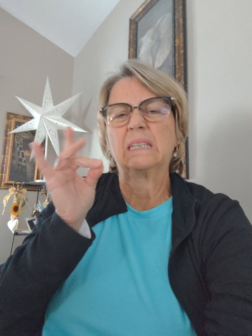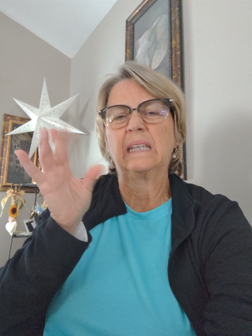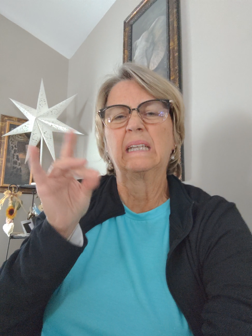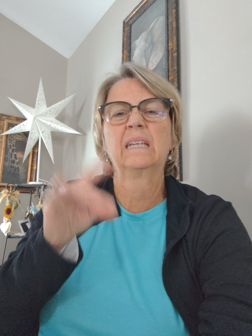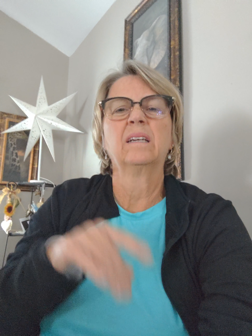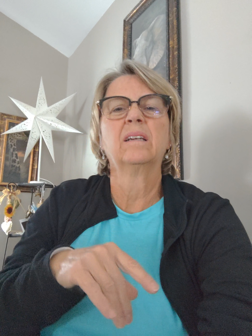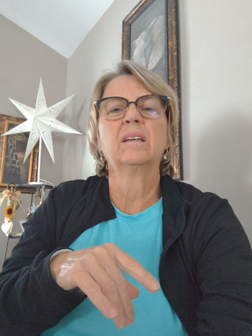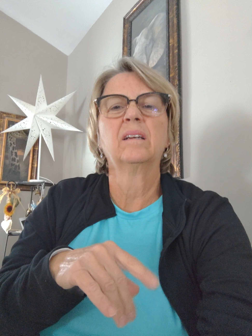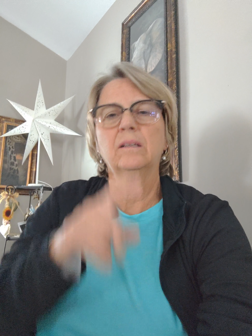sticky